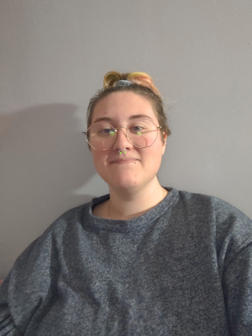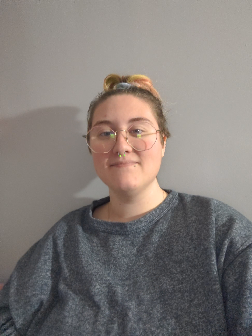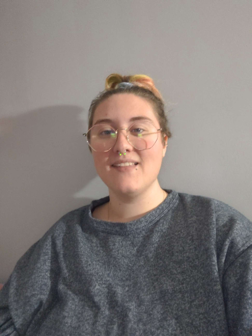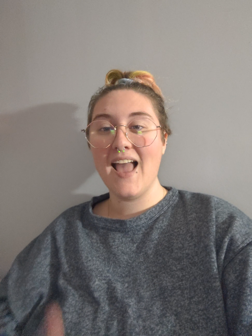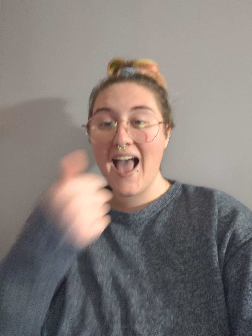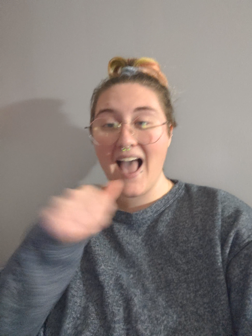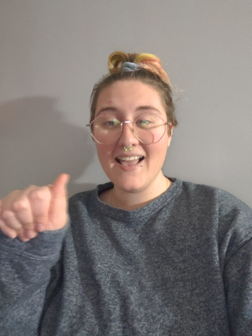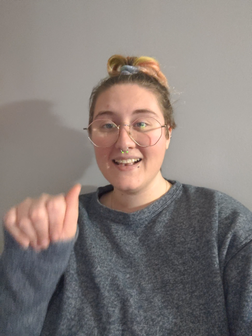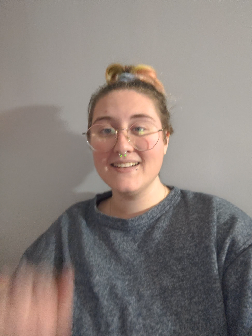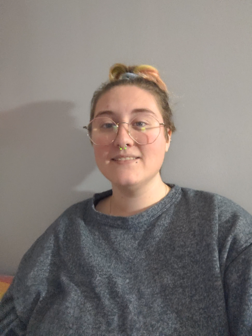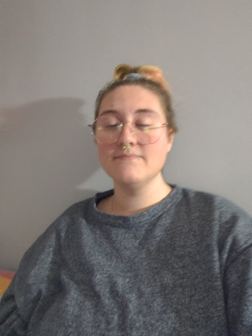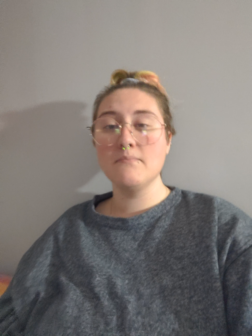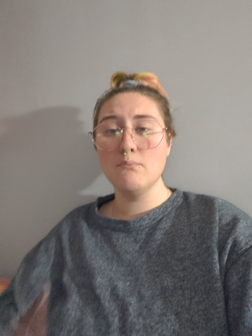any